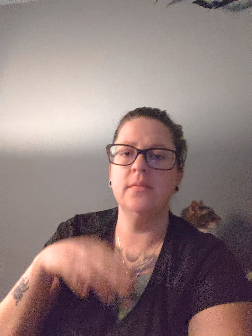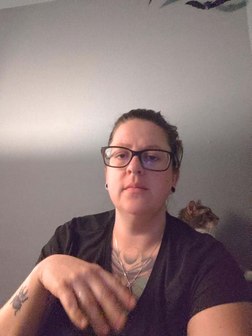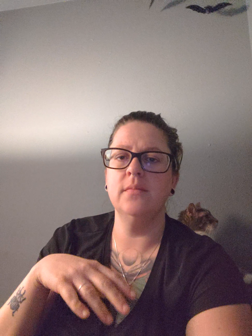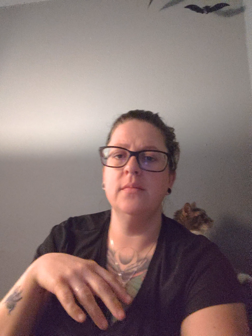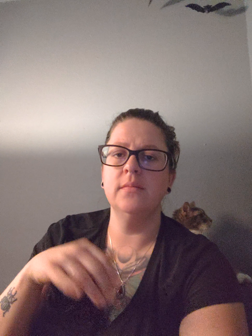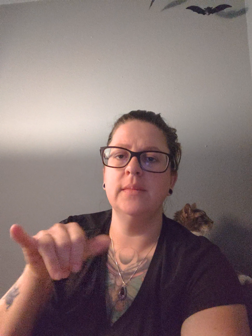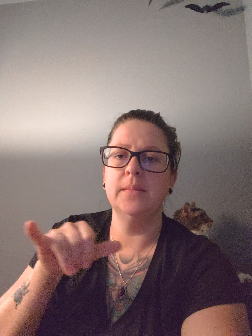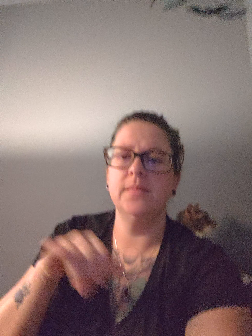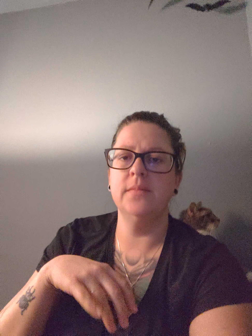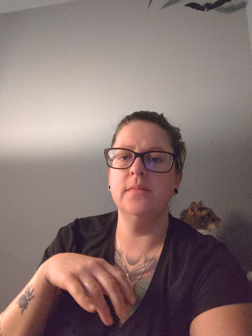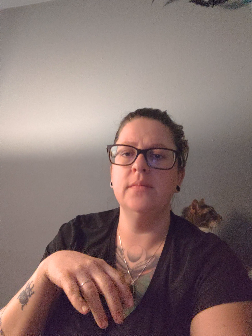same